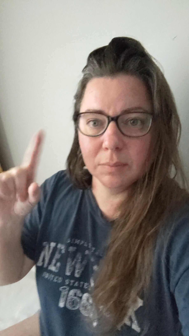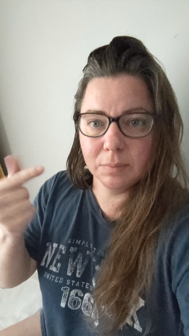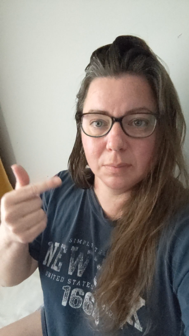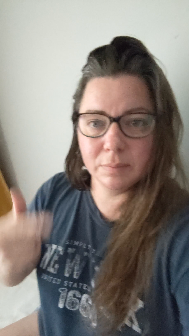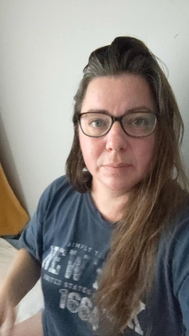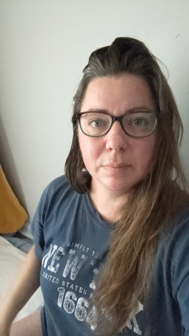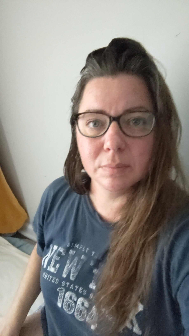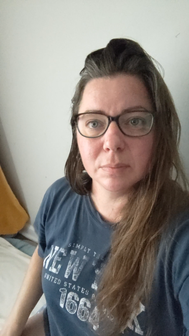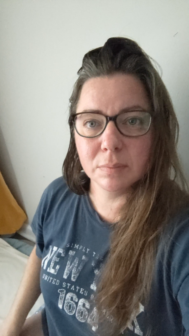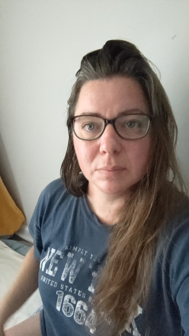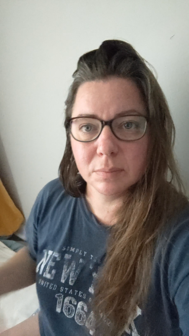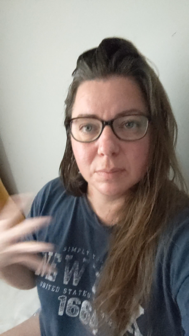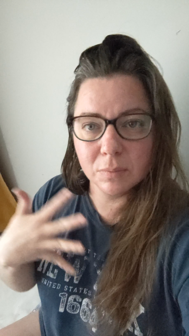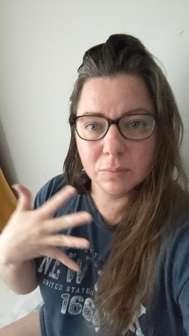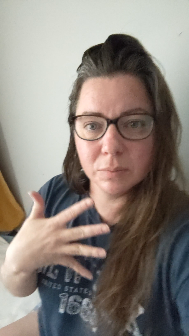scared